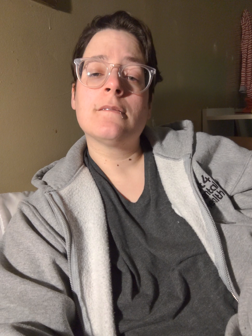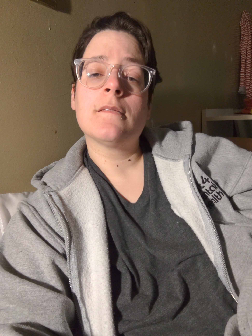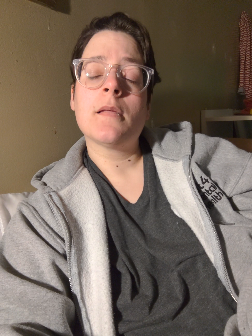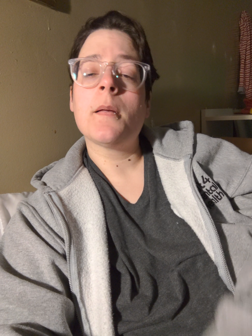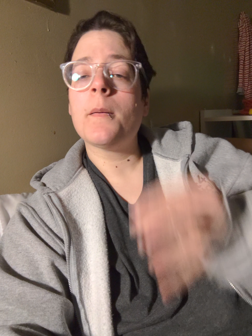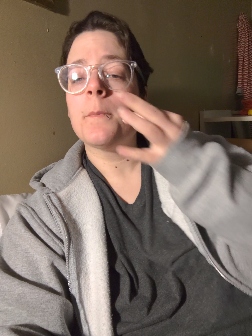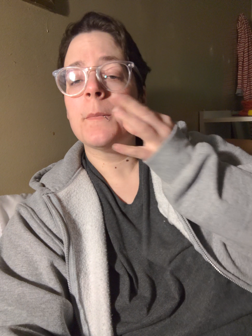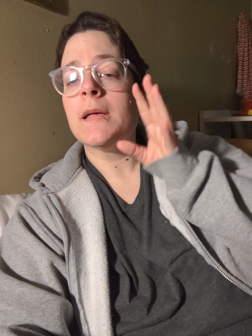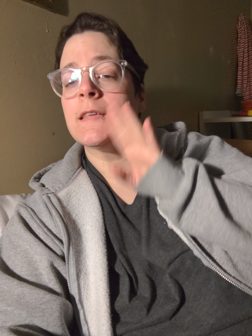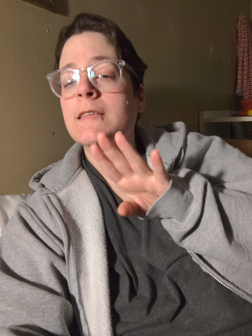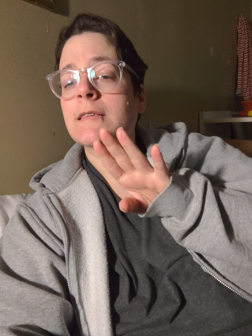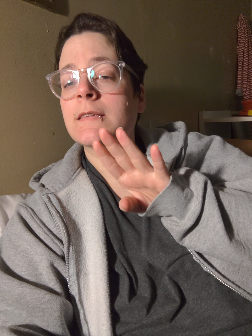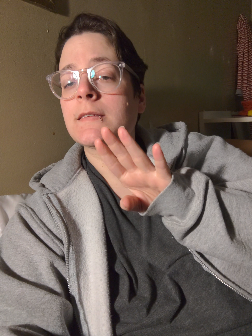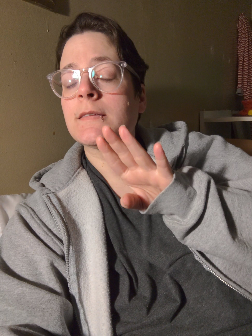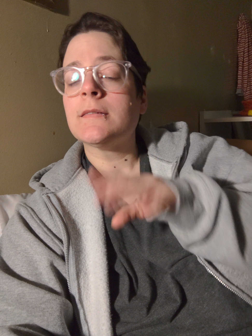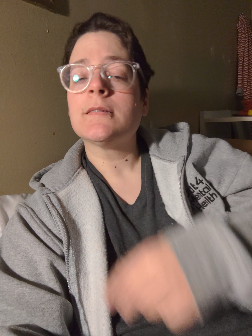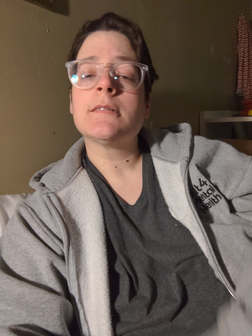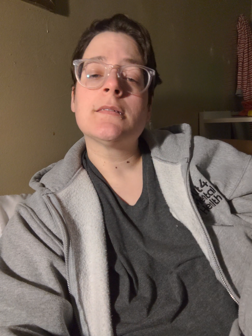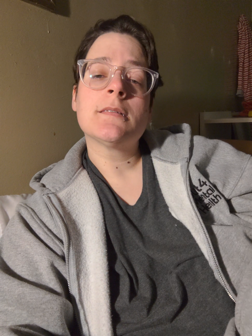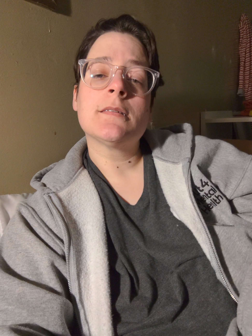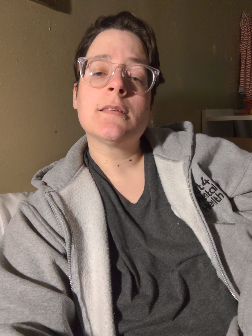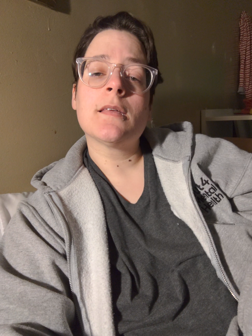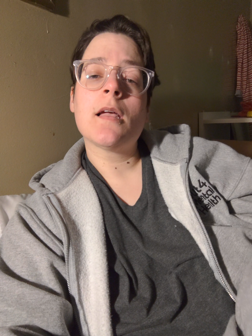bee